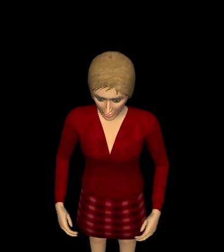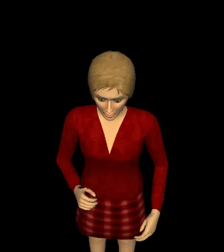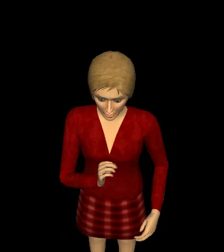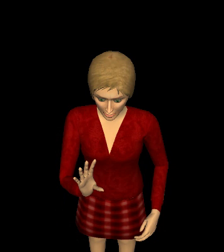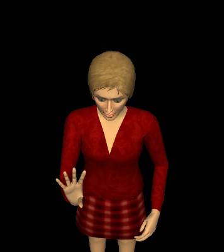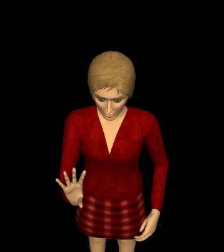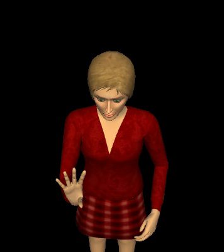يرسل